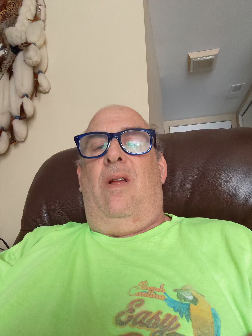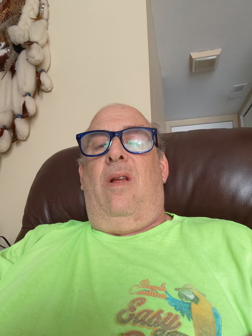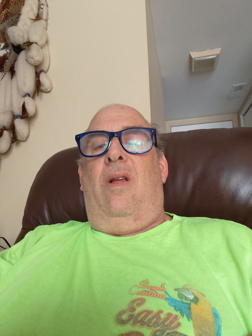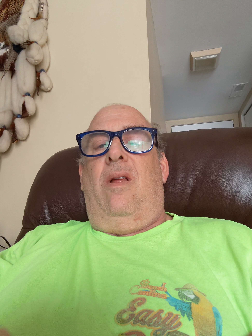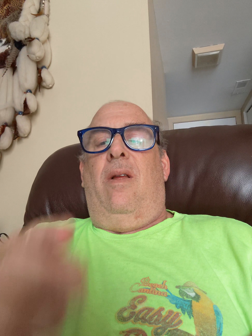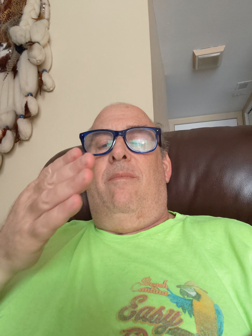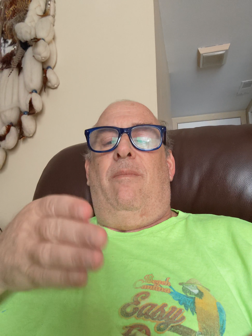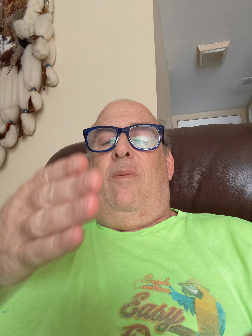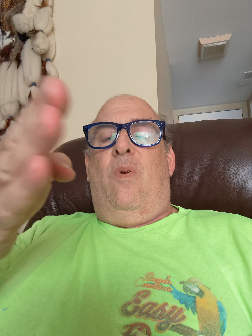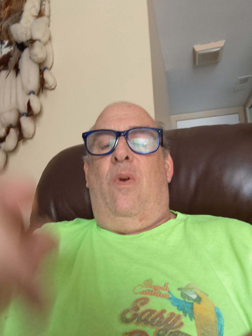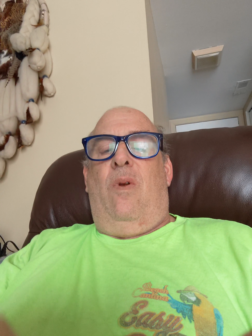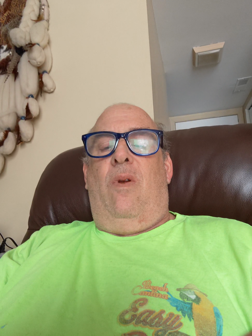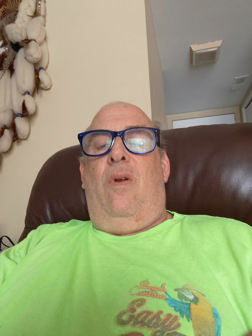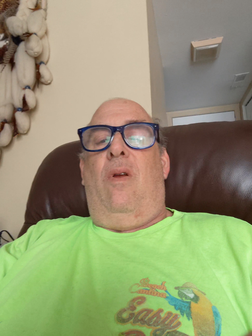boat